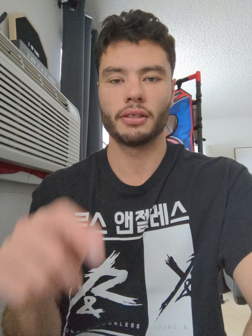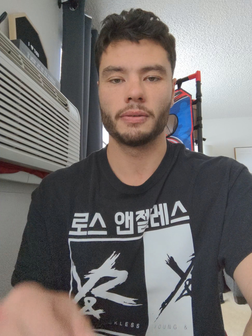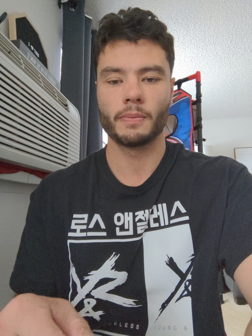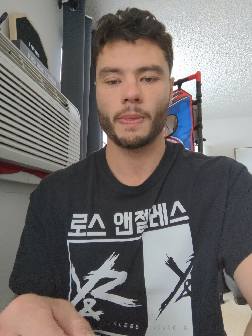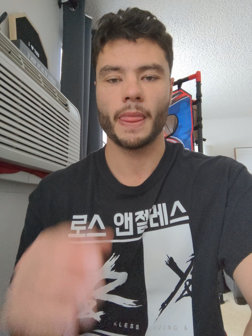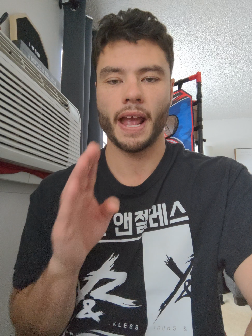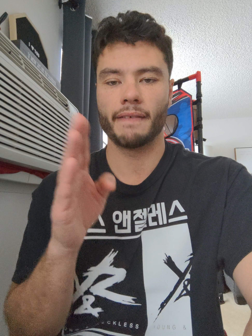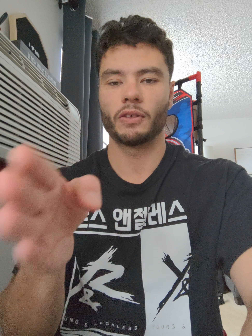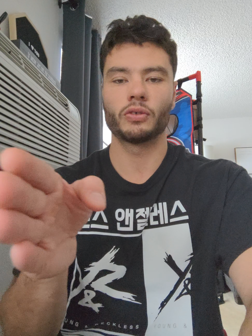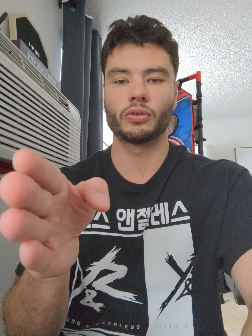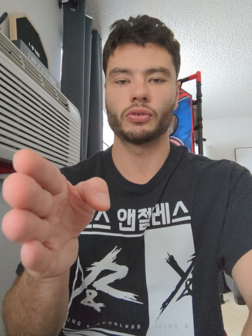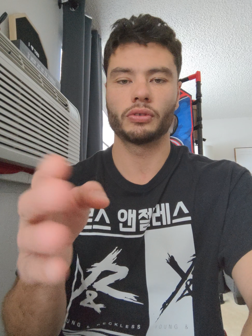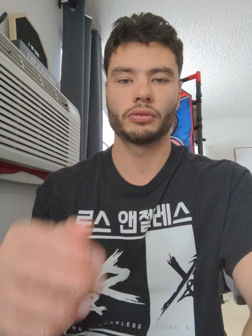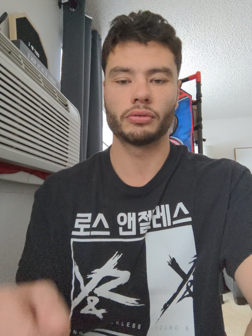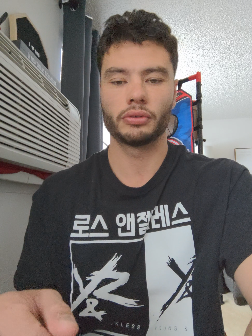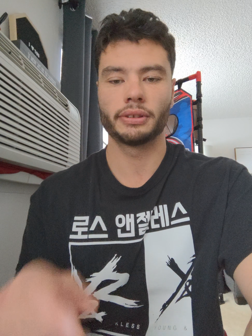after